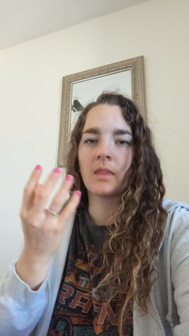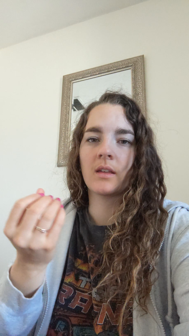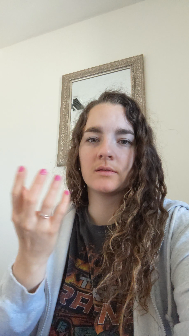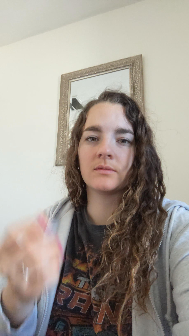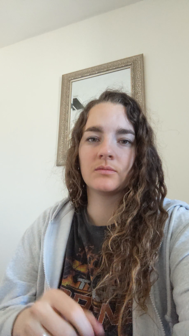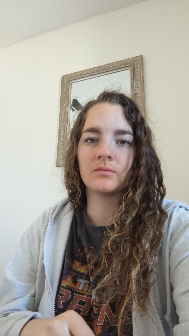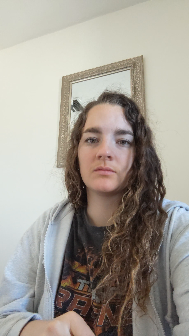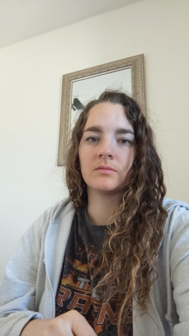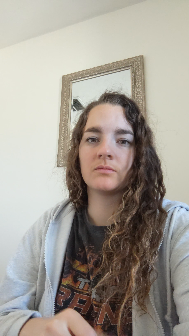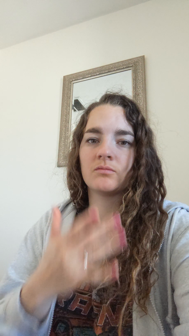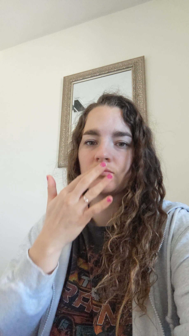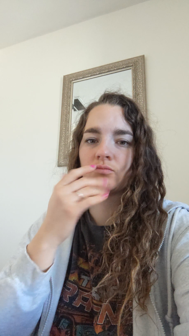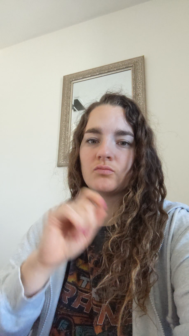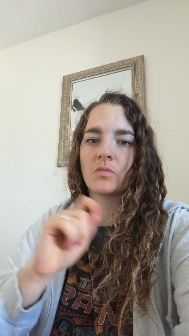crayon